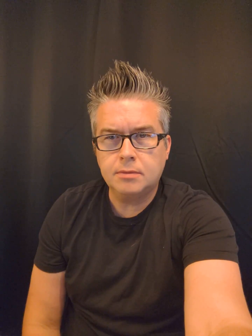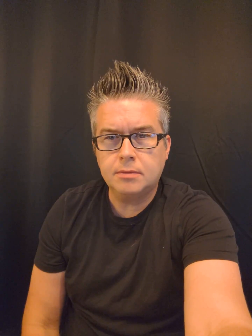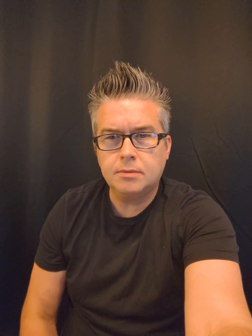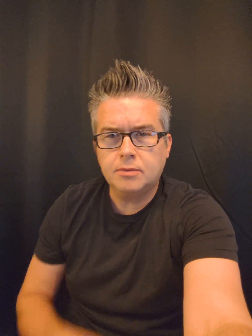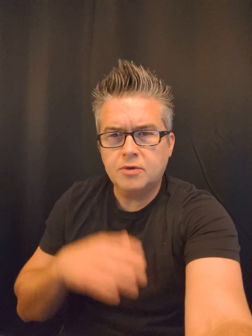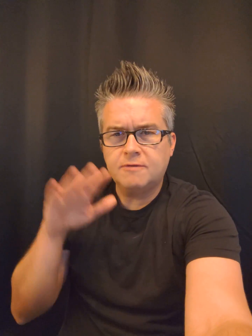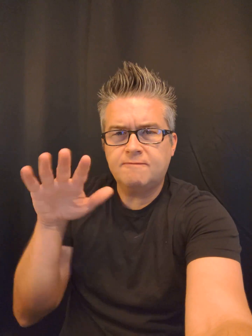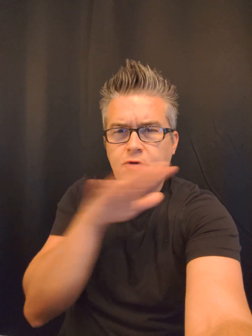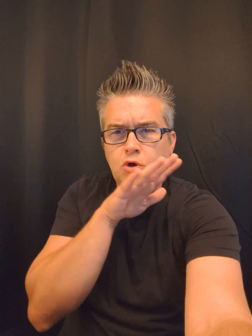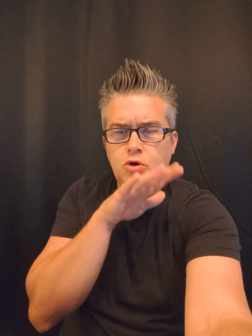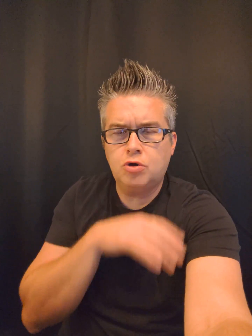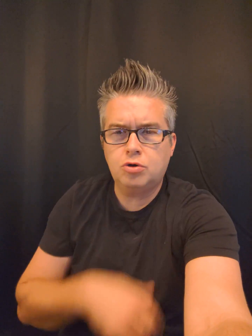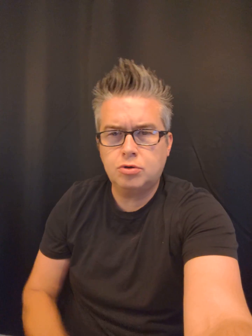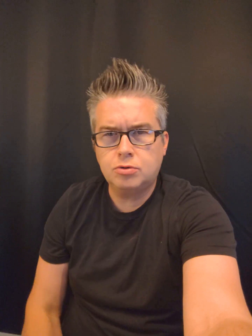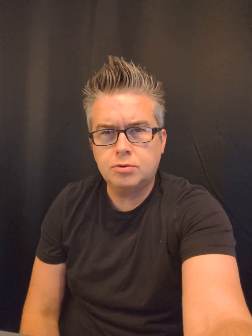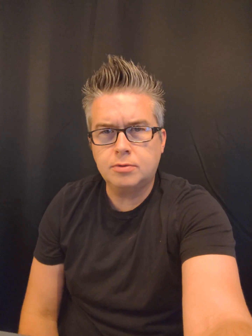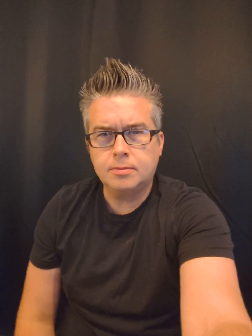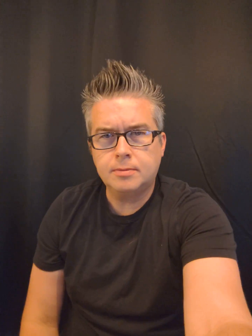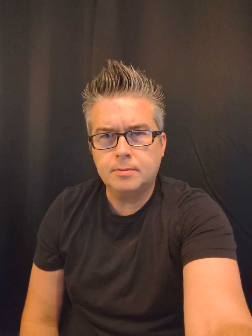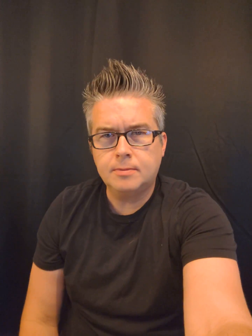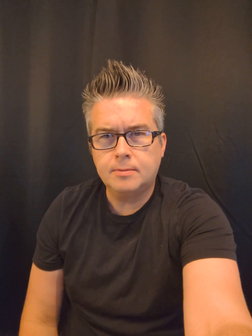full